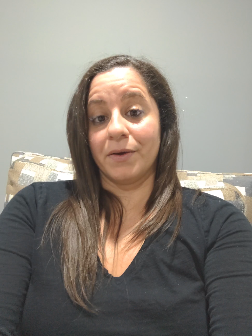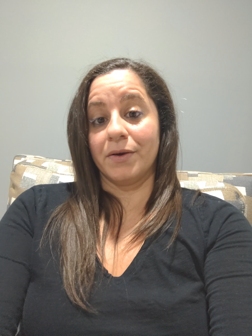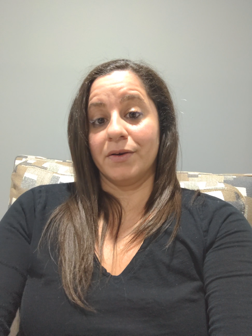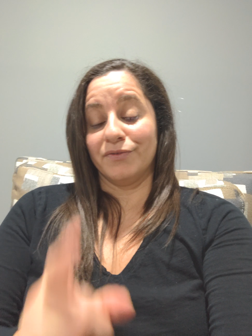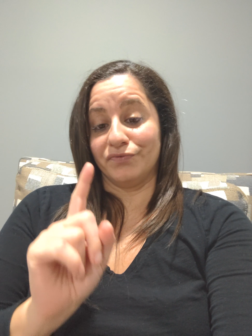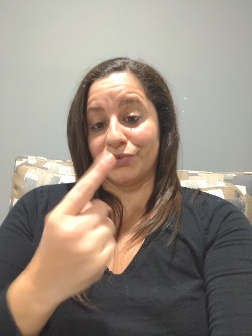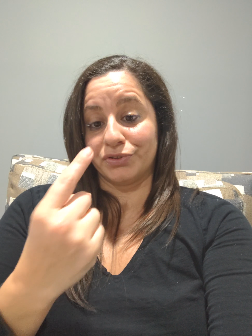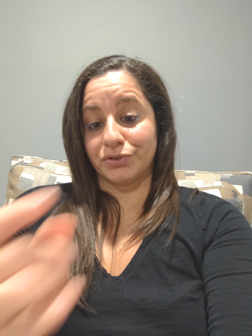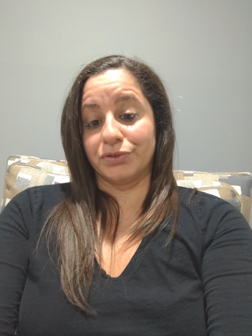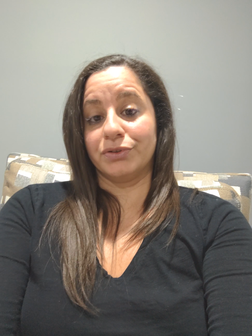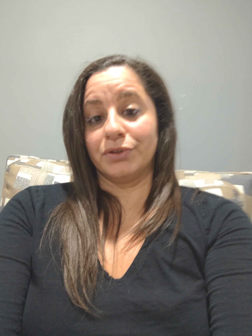first